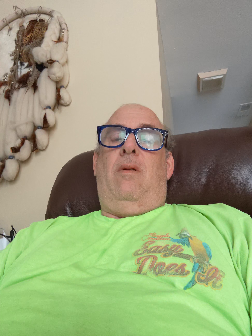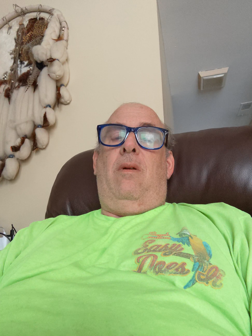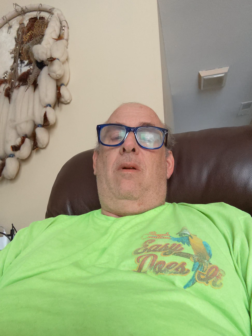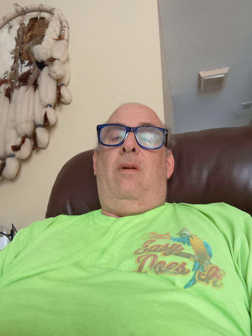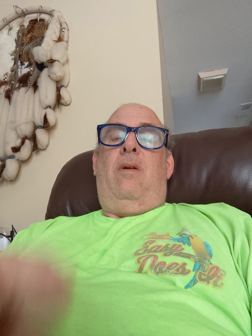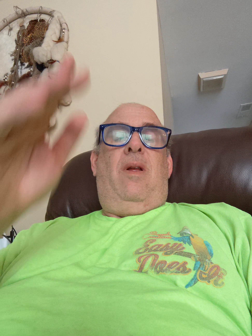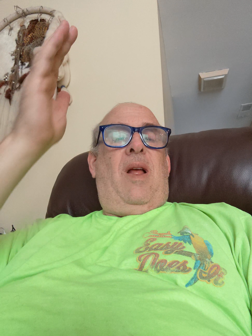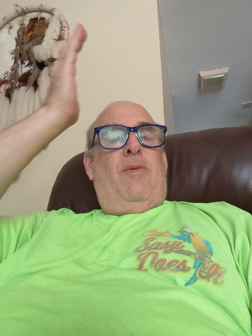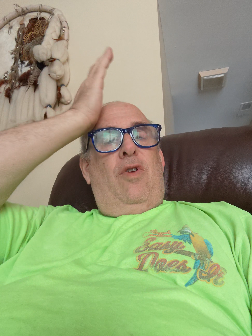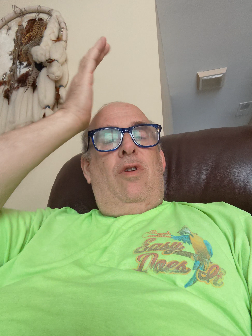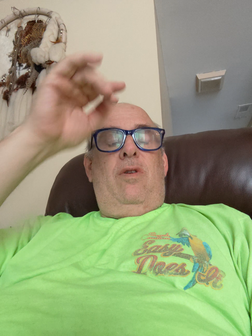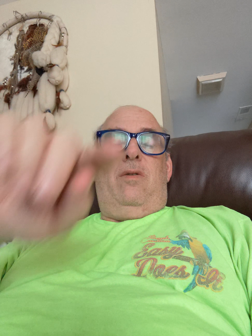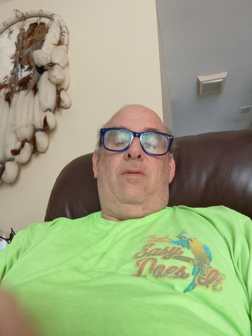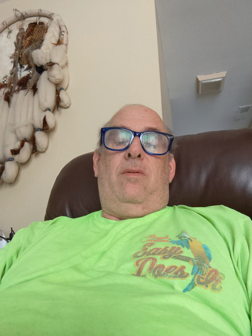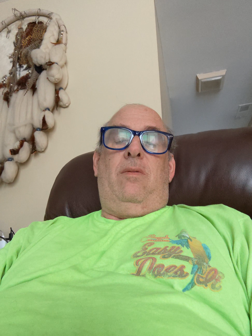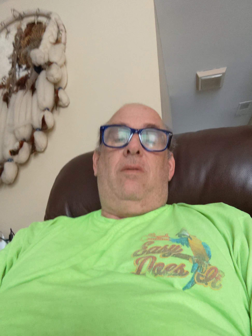garbage